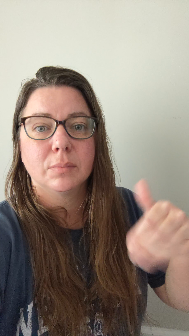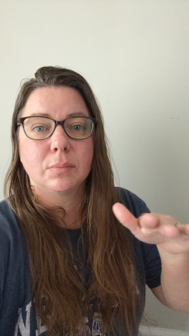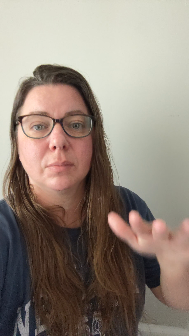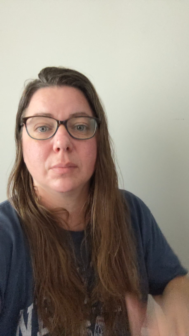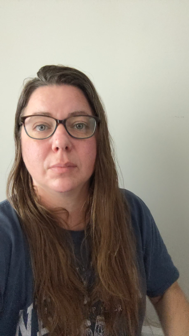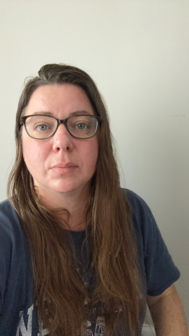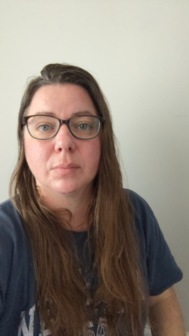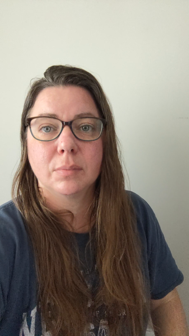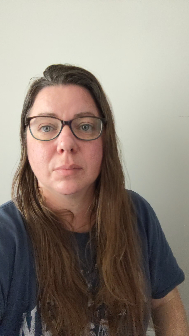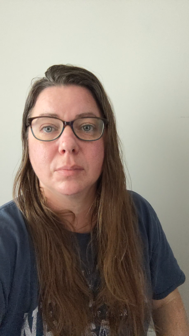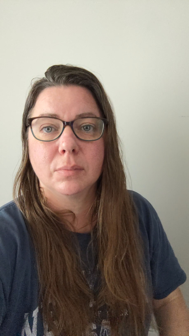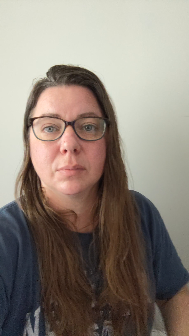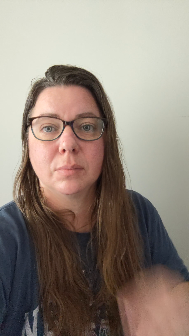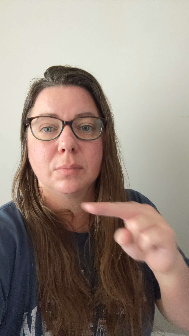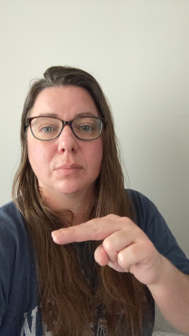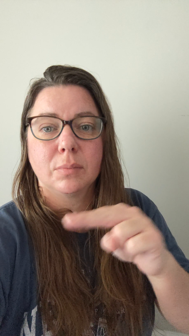nurse